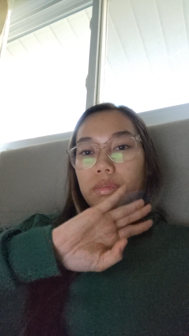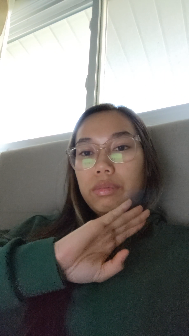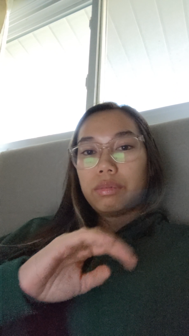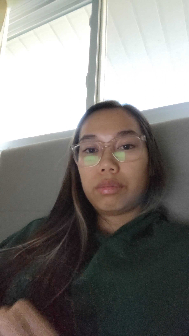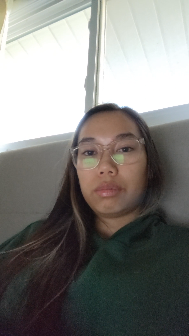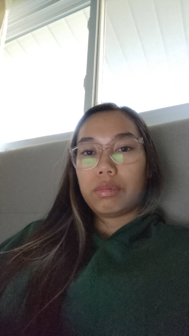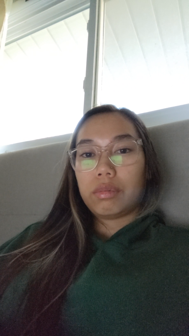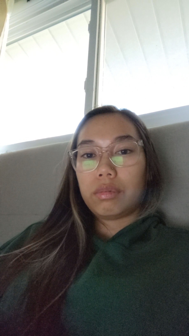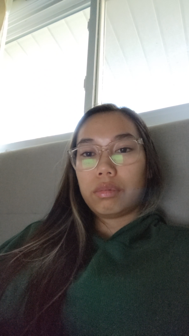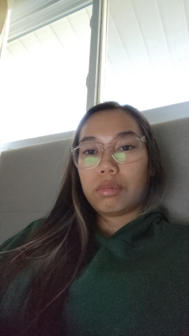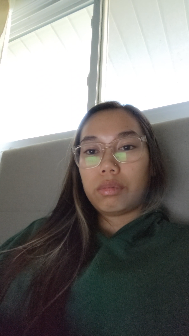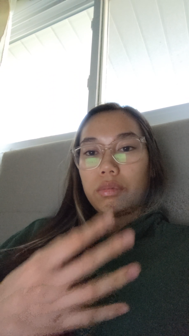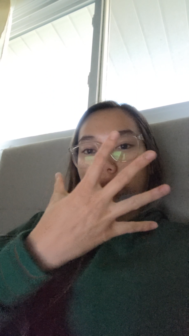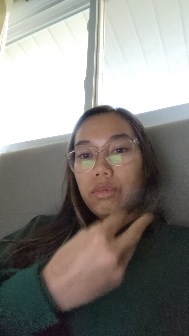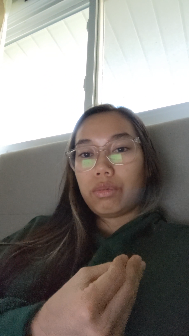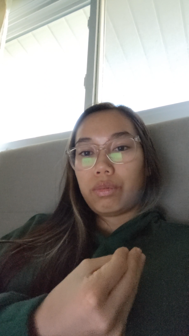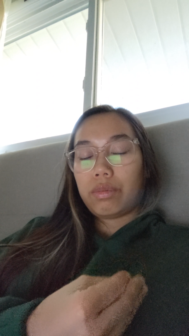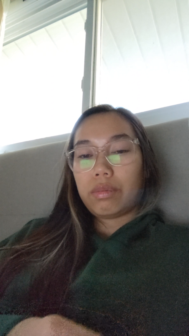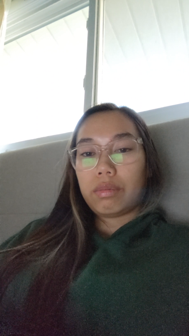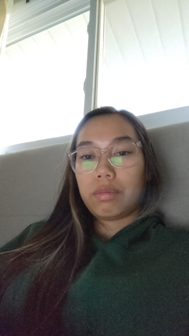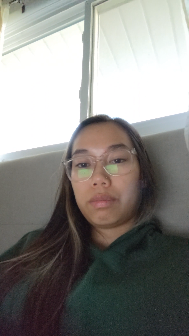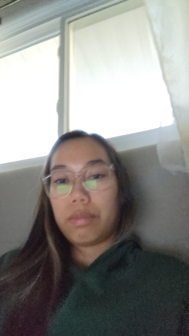poor